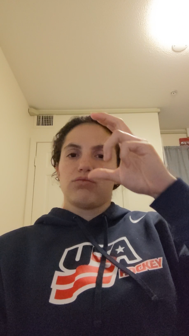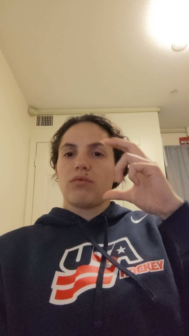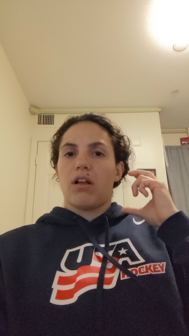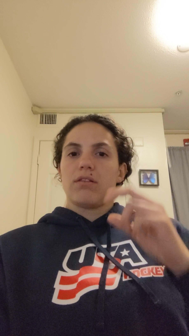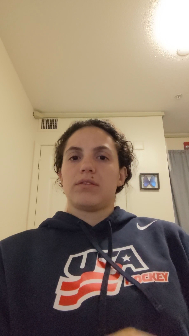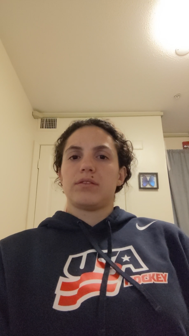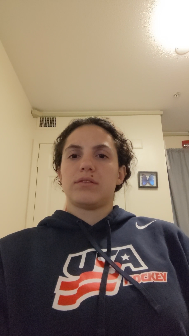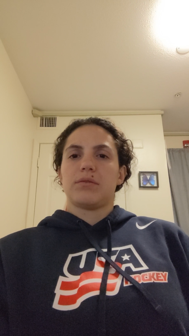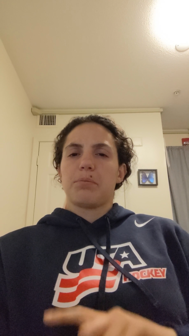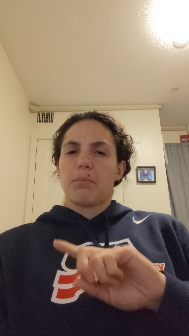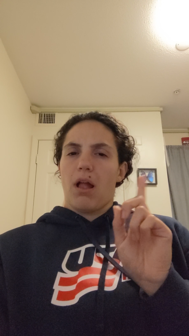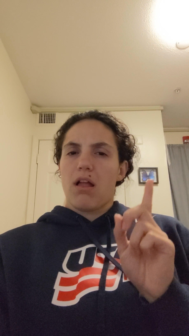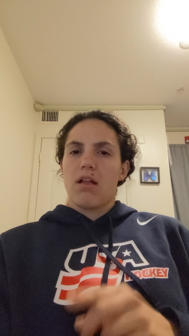but